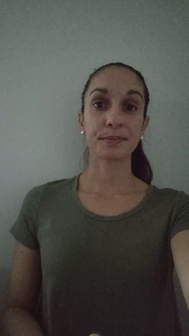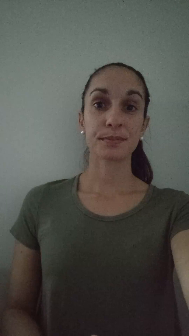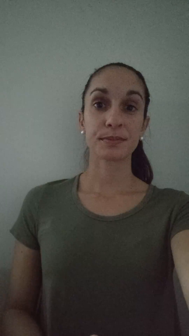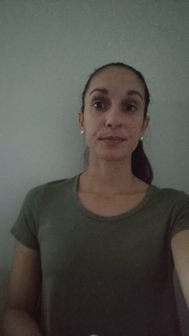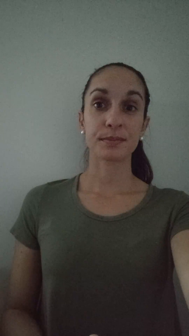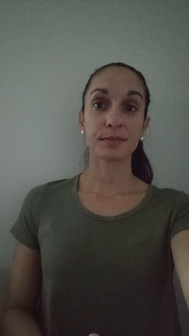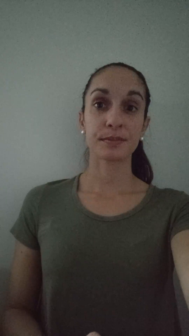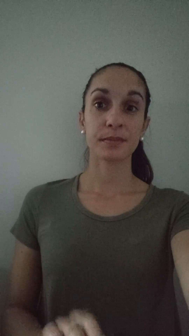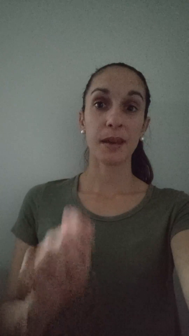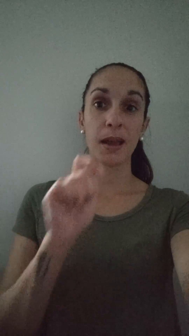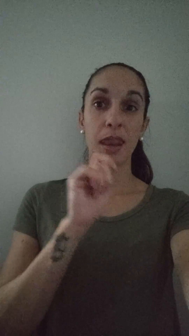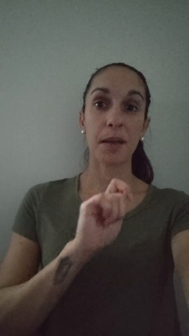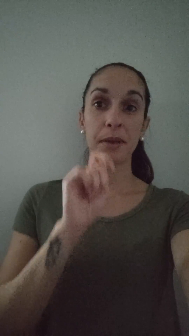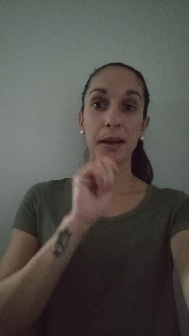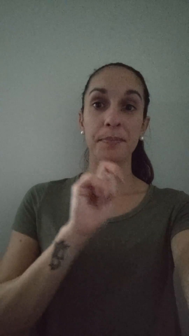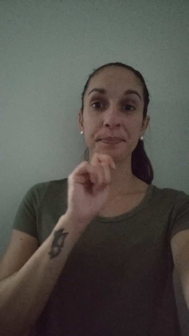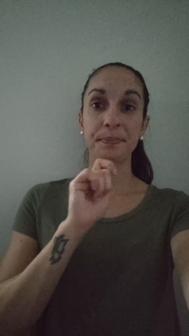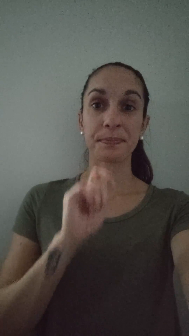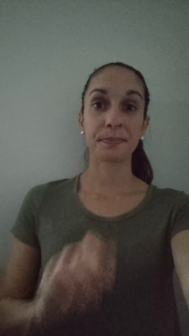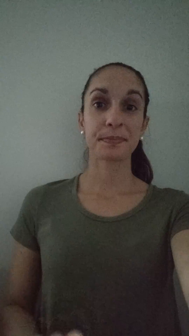popsicle